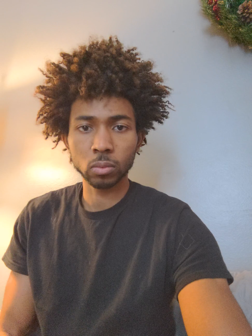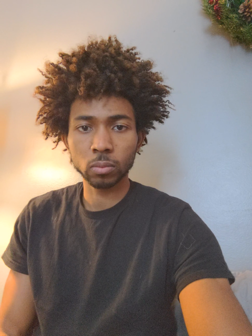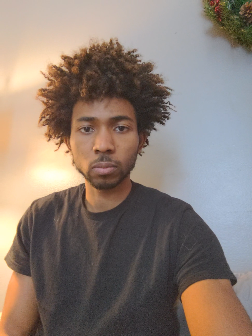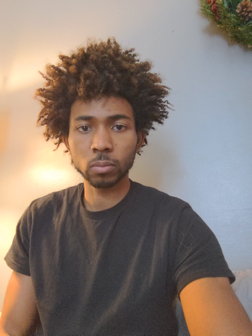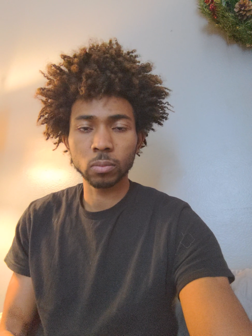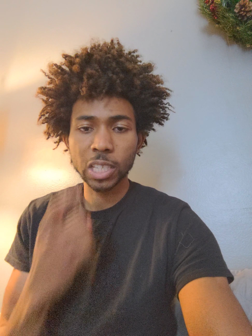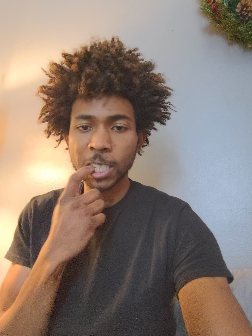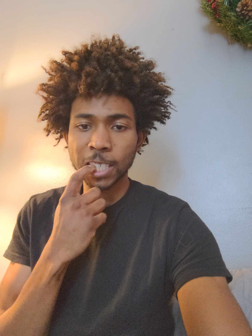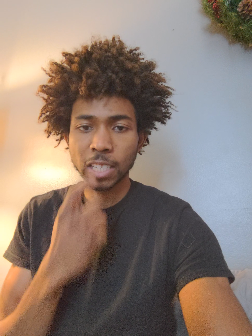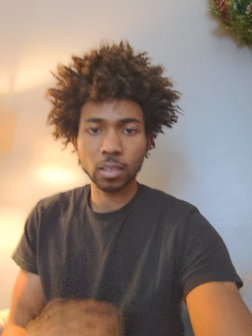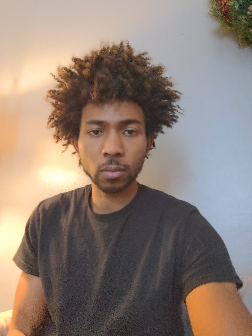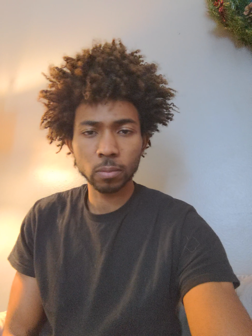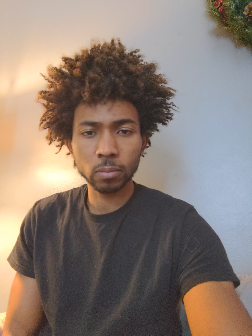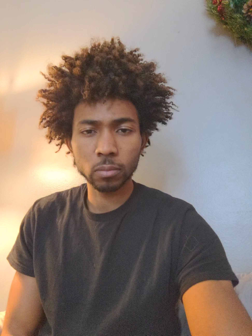tooth